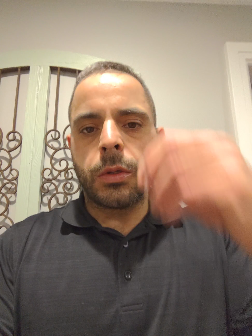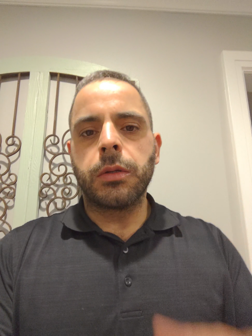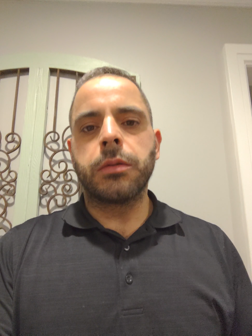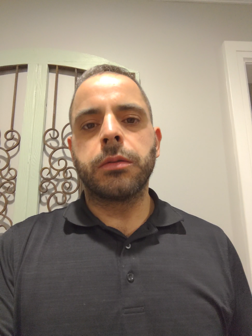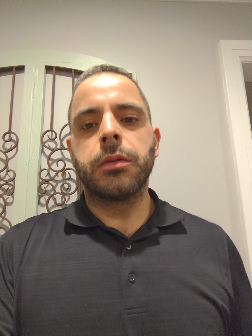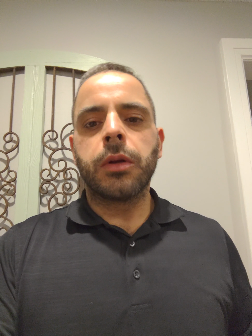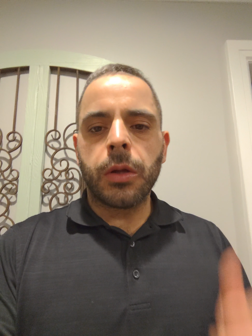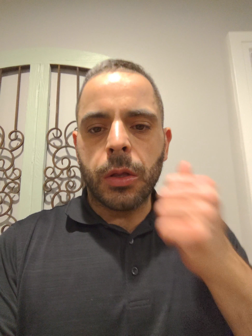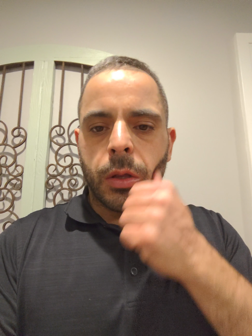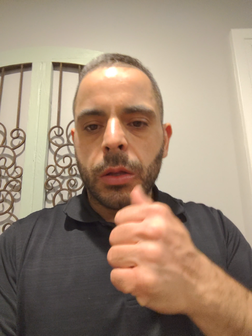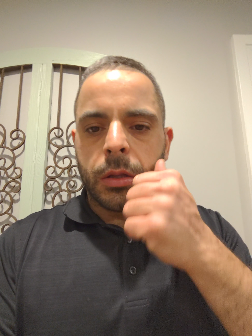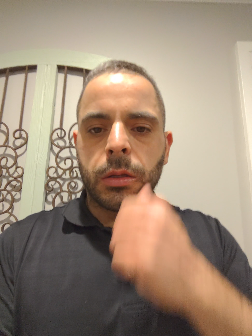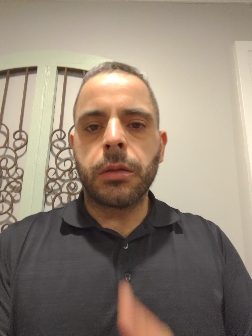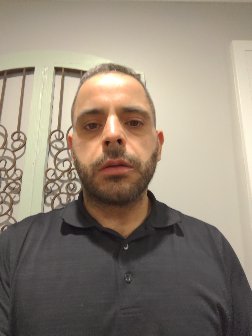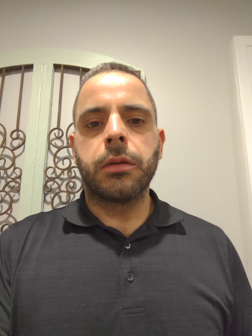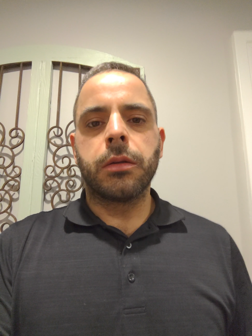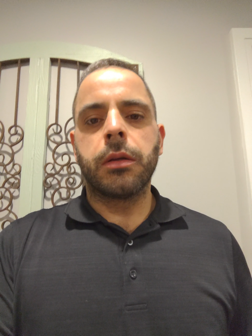girl